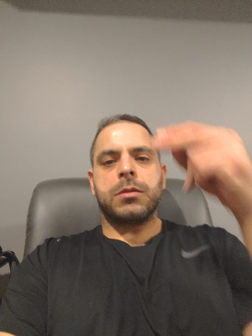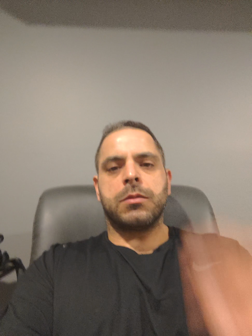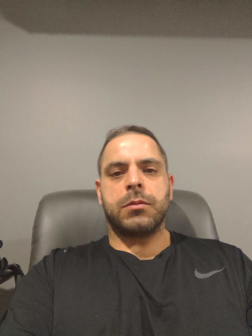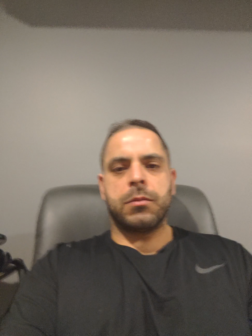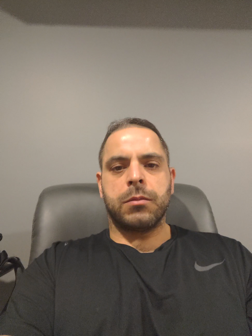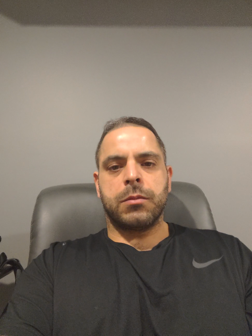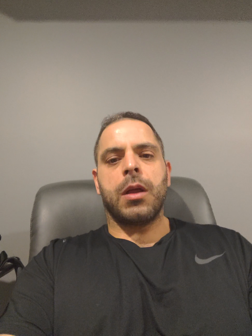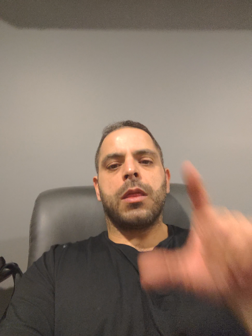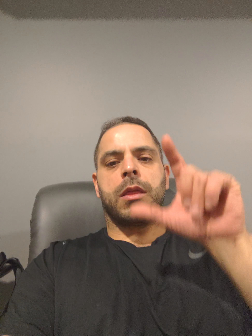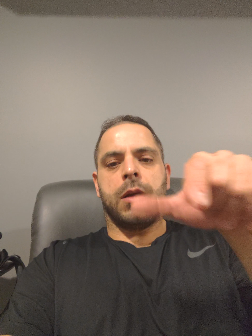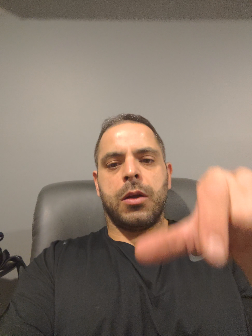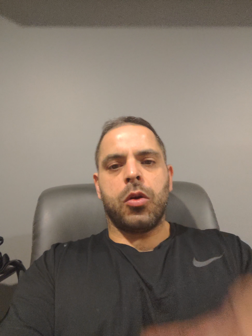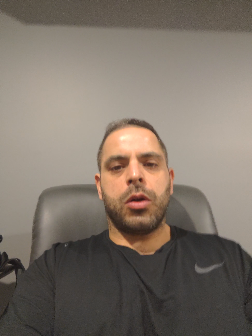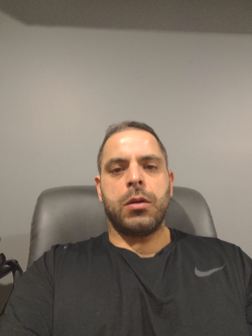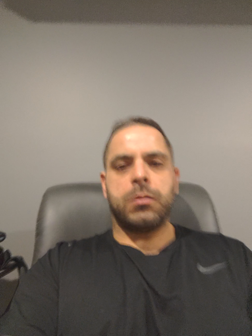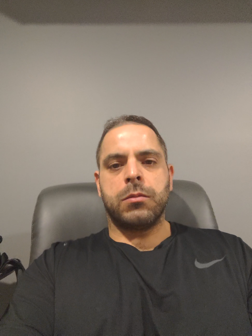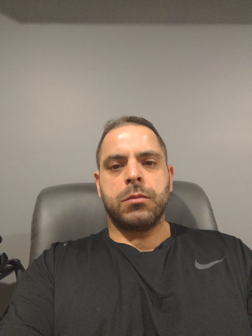later